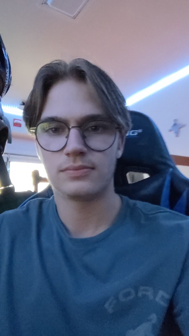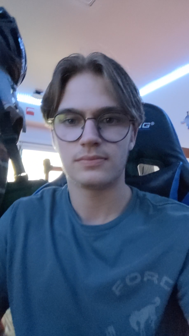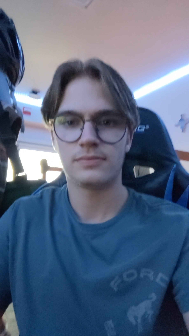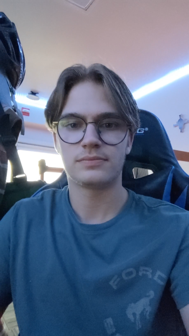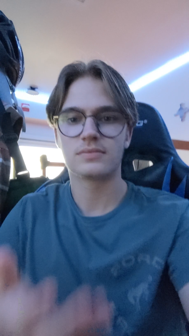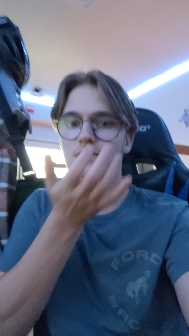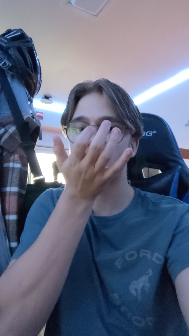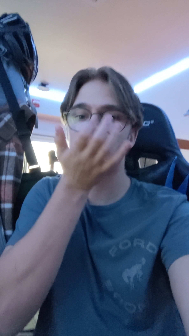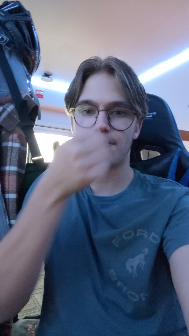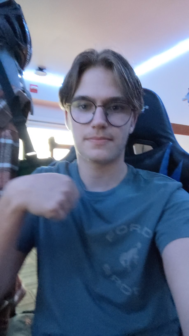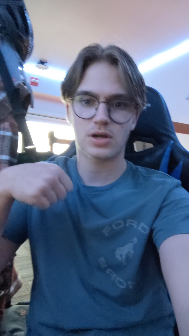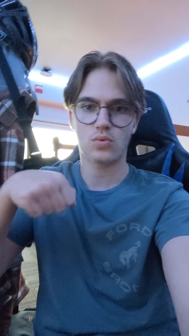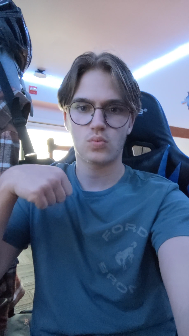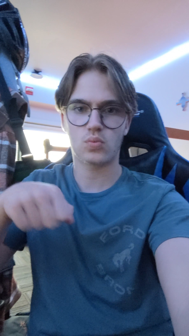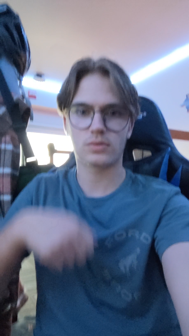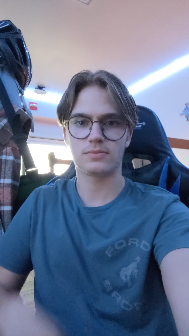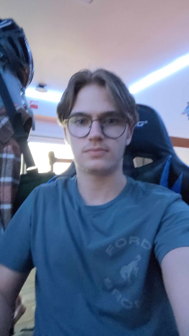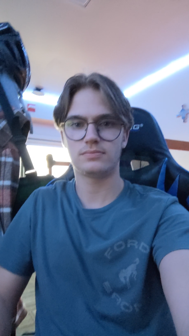lawn mower